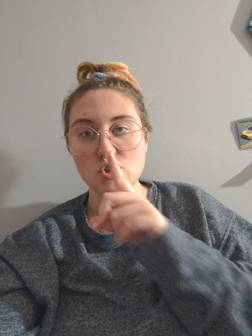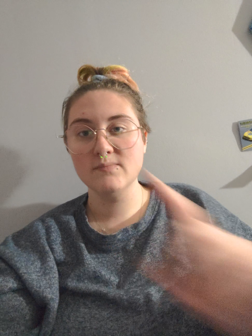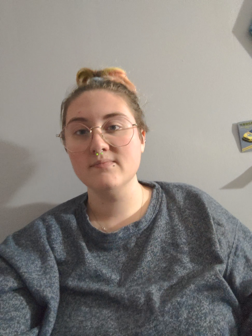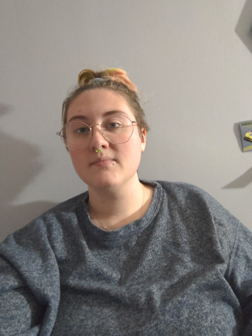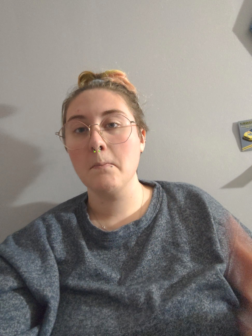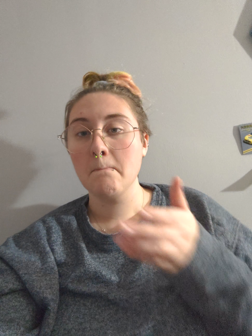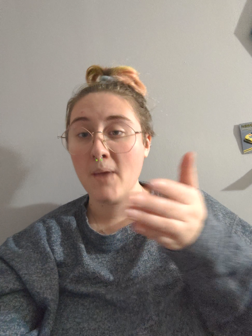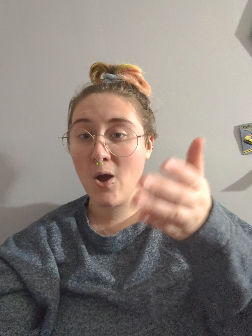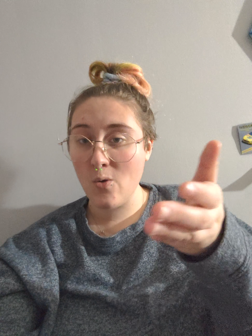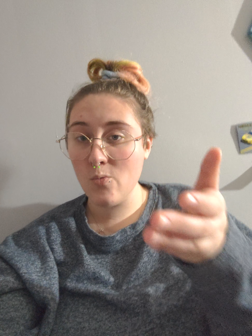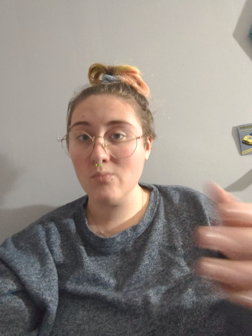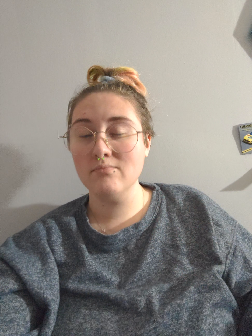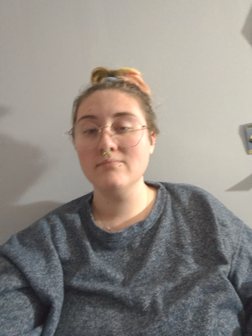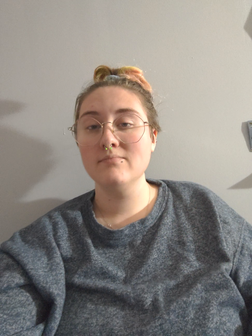boat